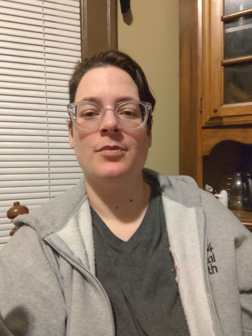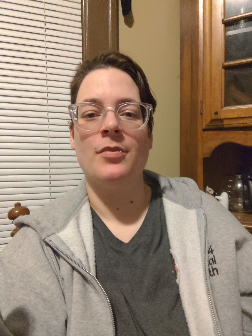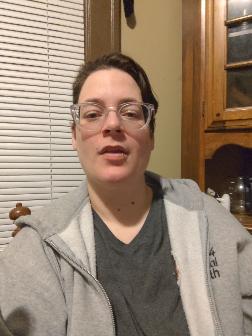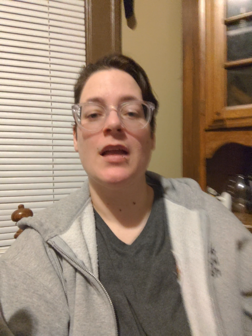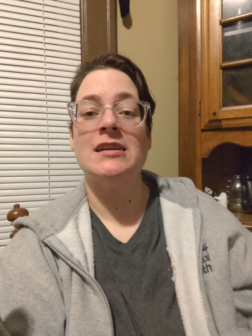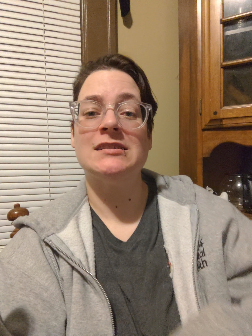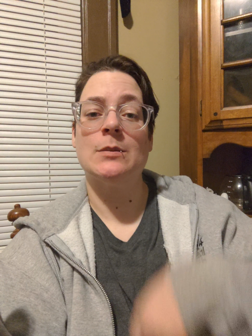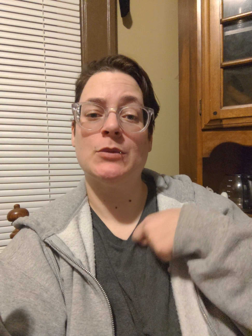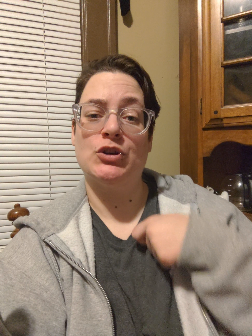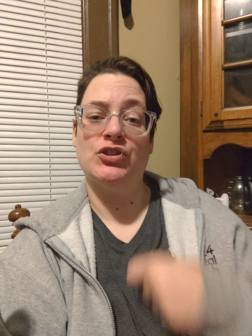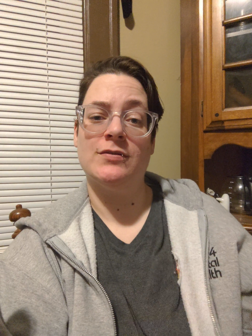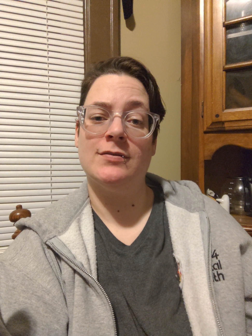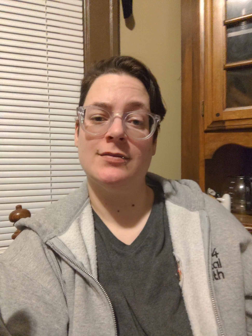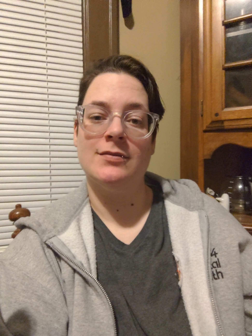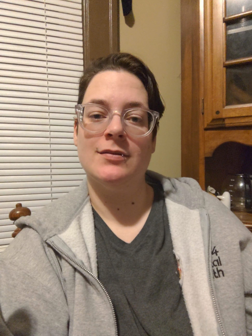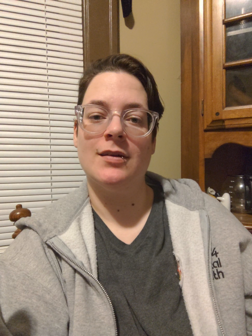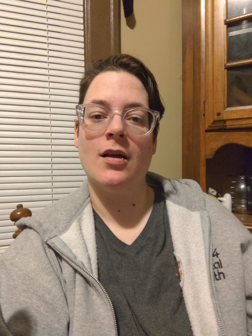zipper